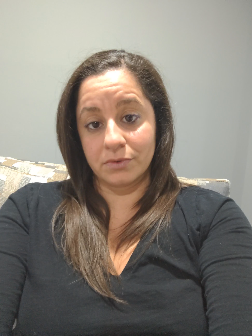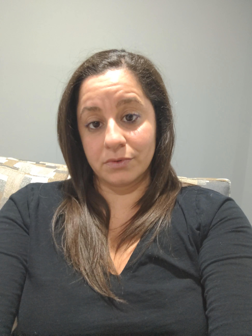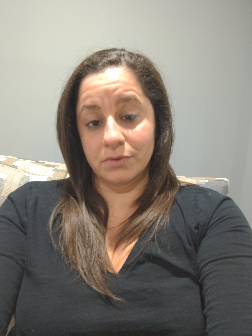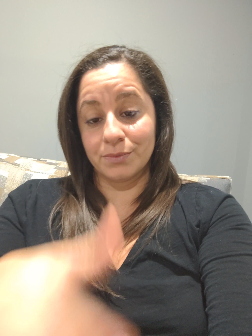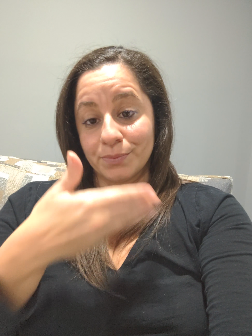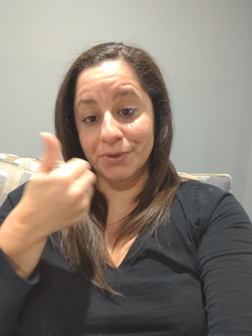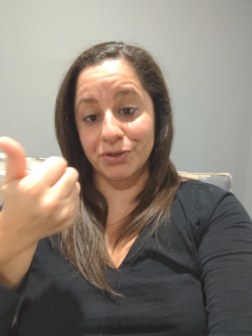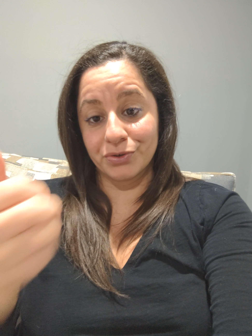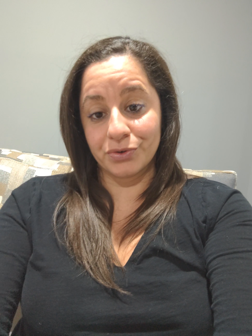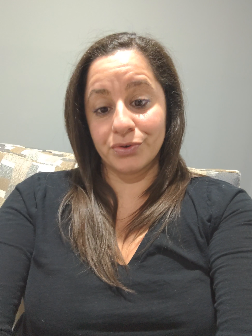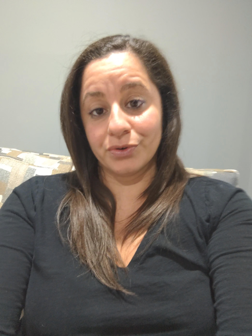better